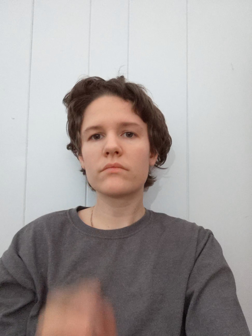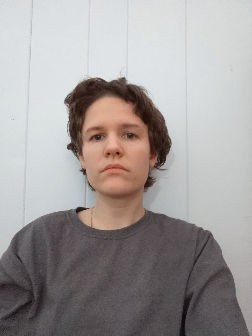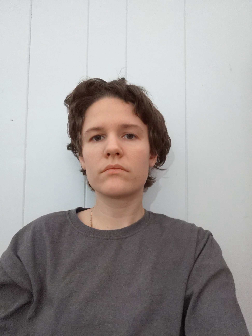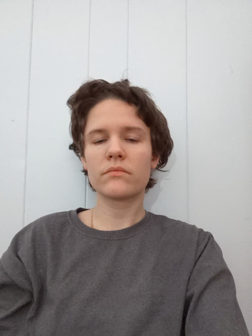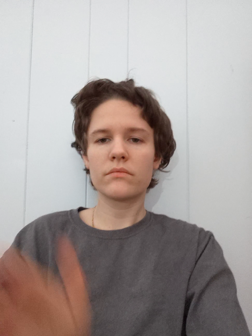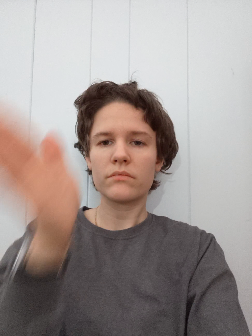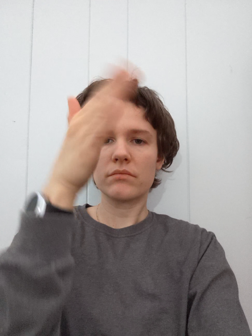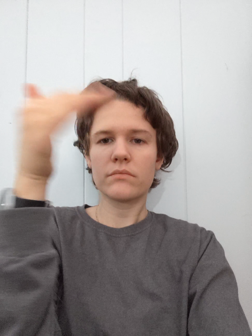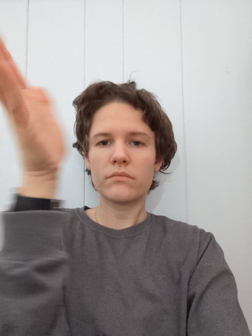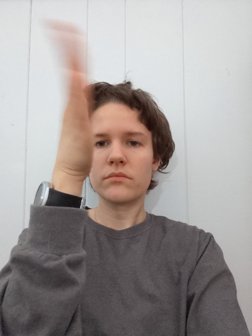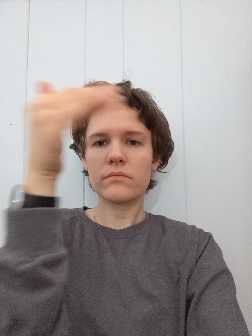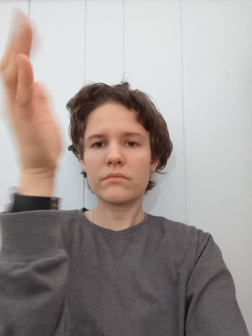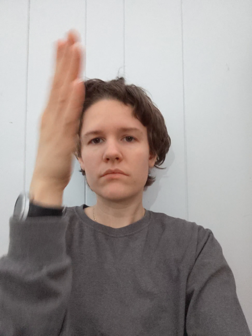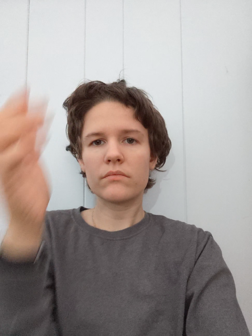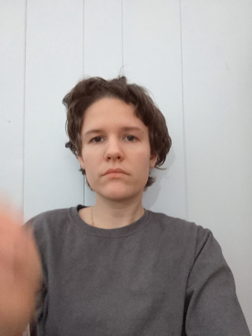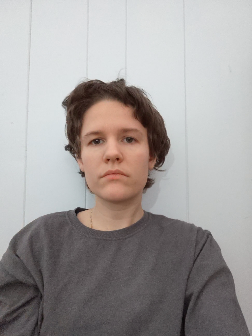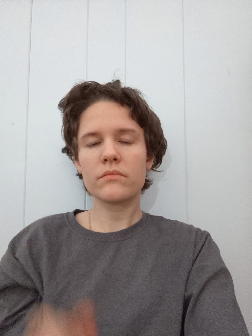flag